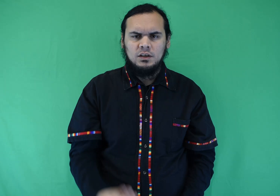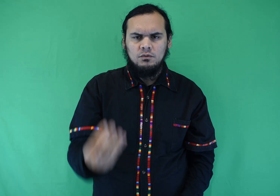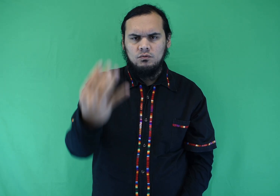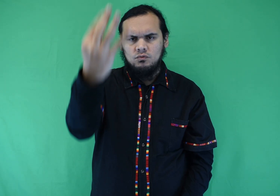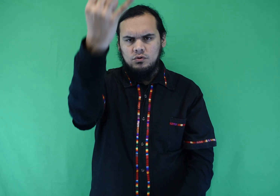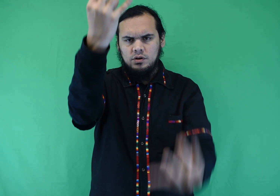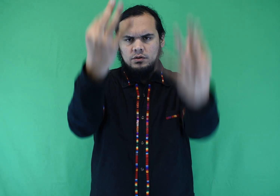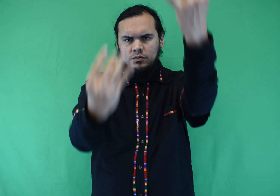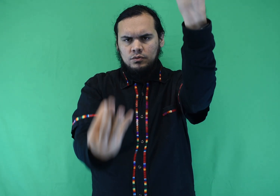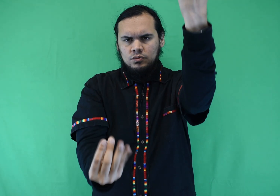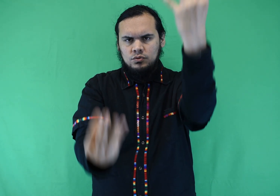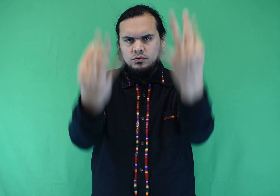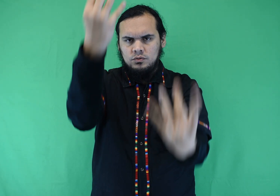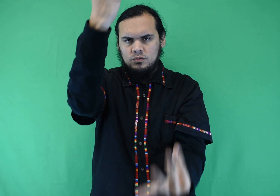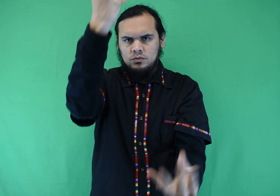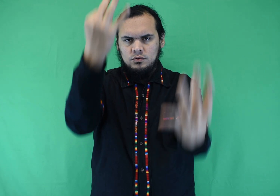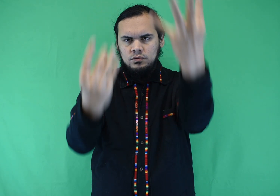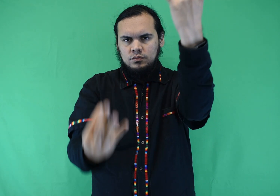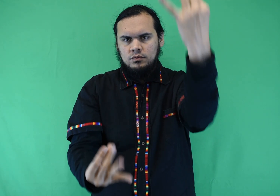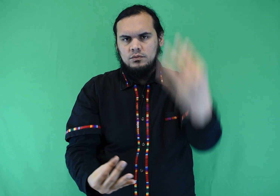fuego